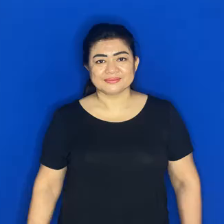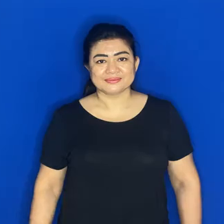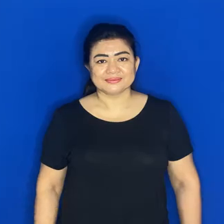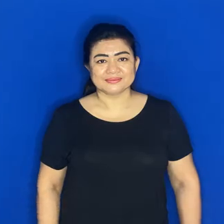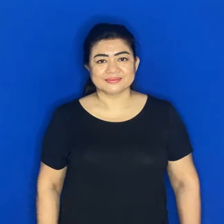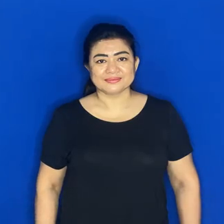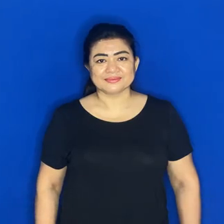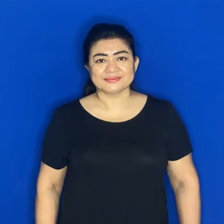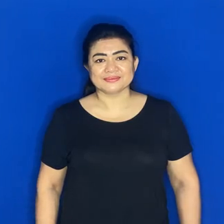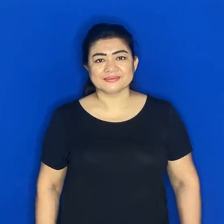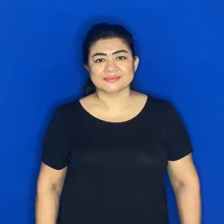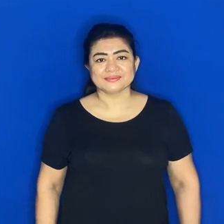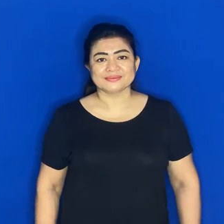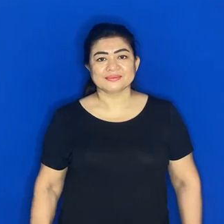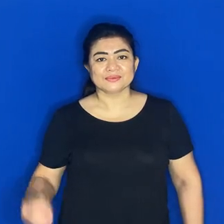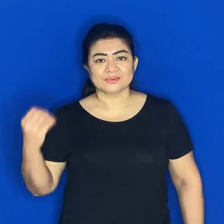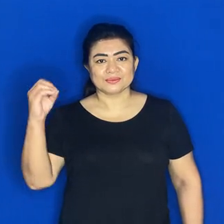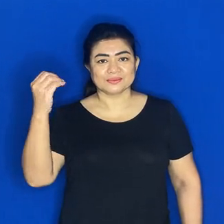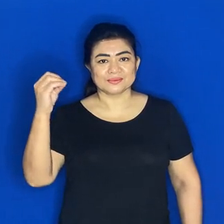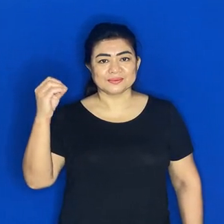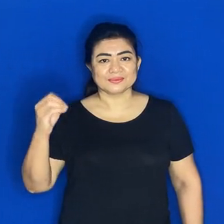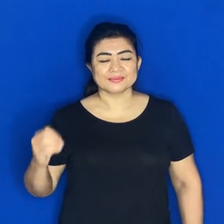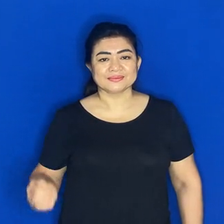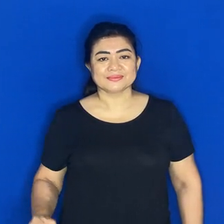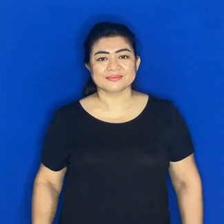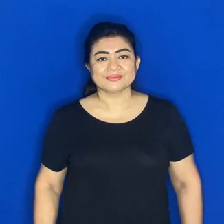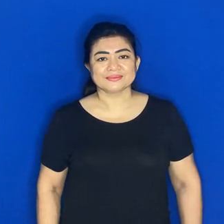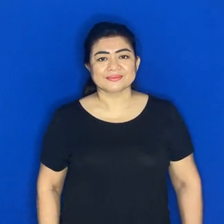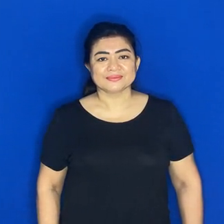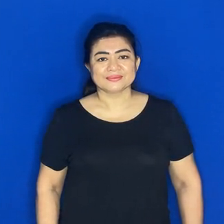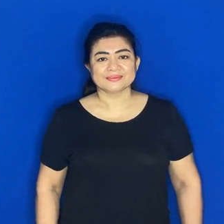orange